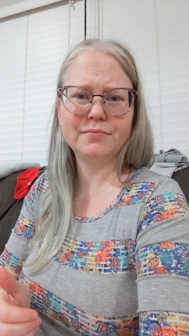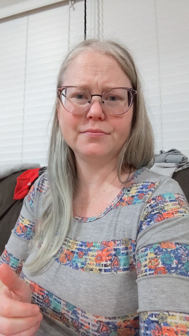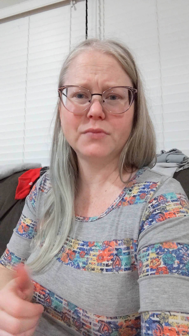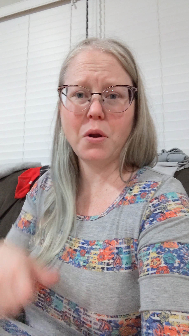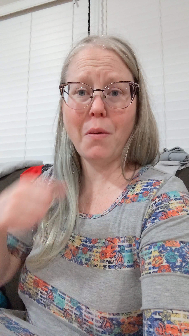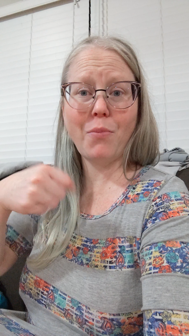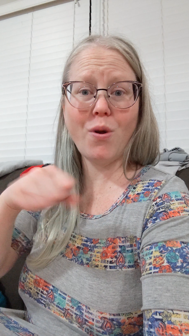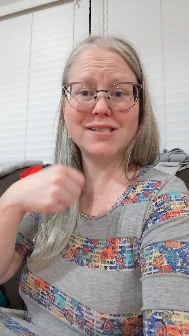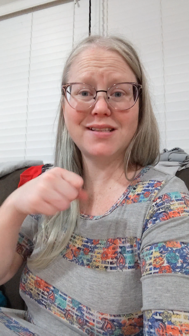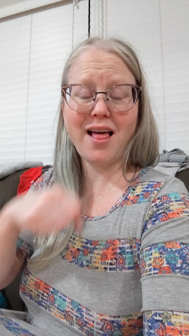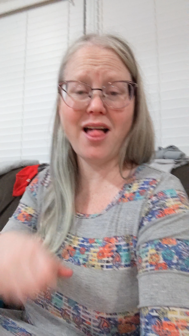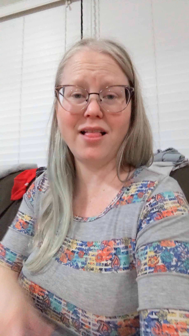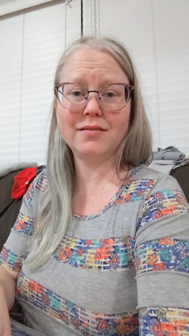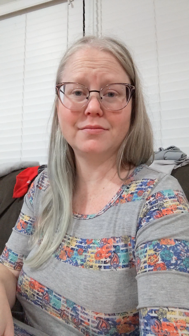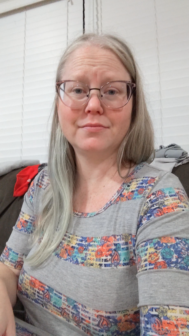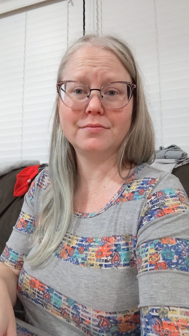motorcycle